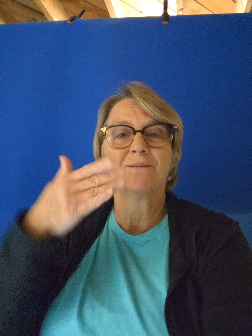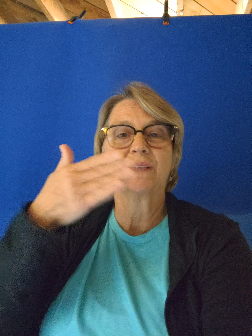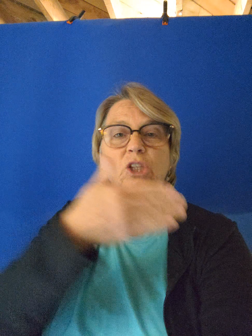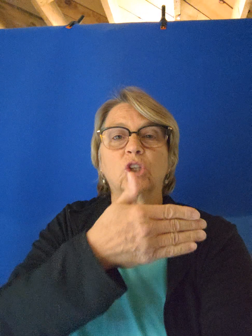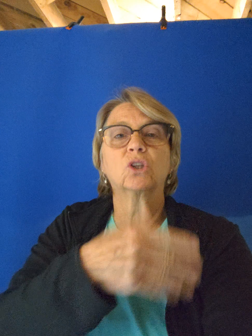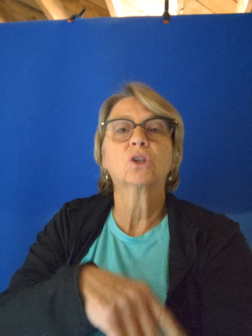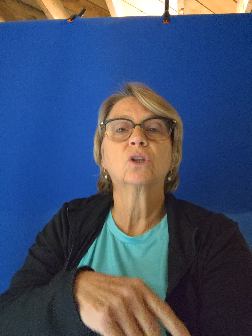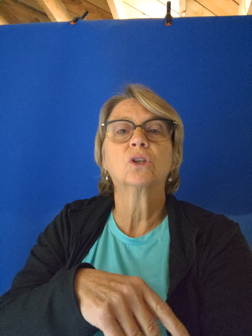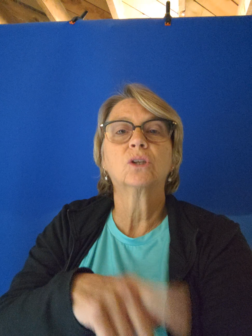fish